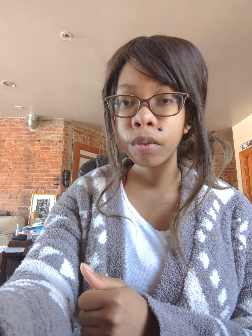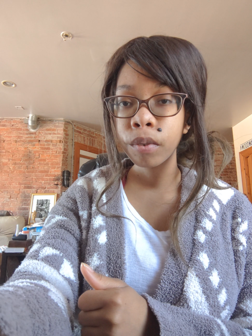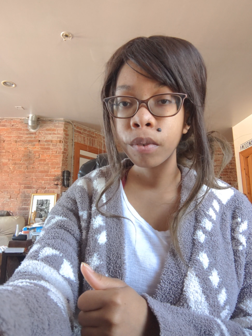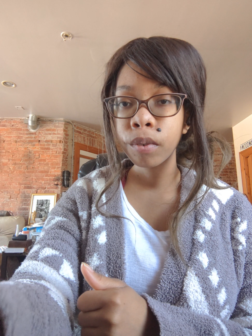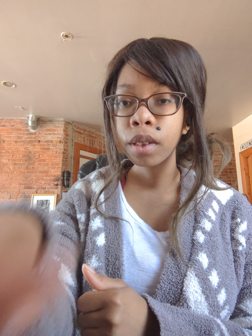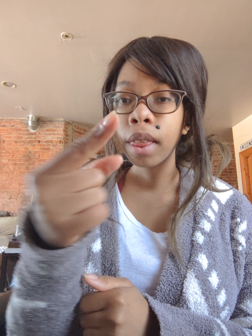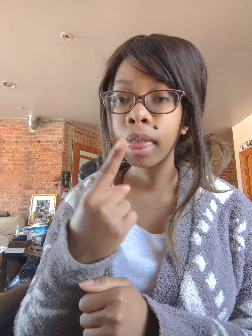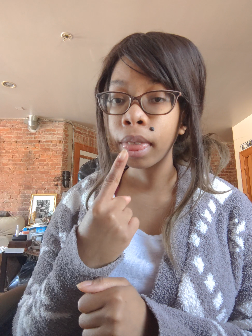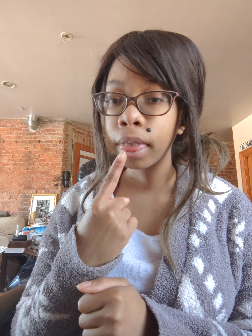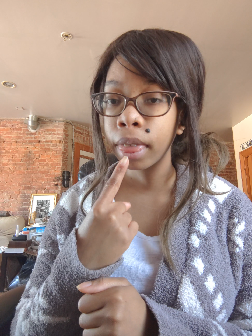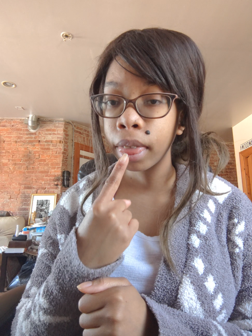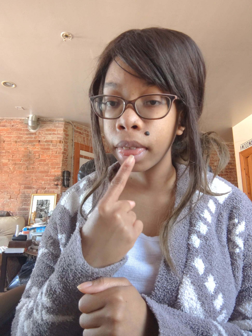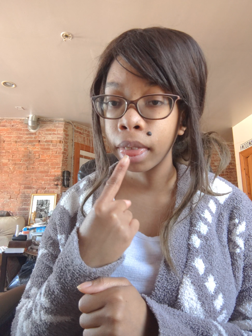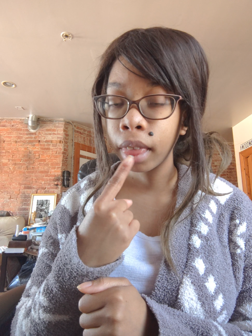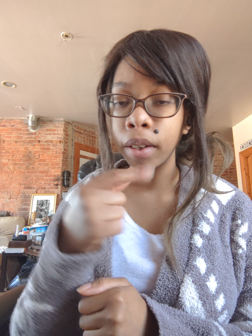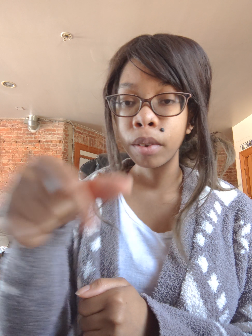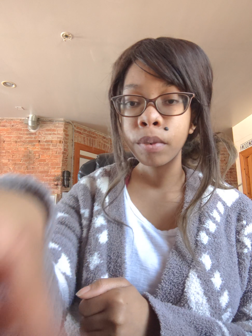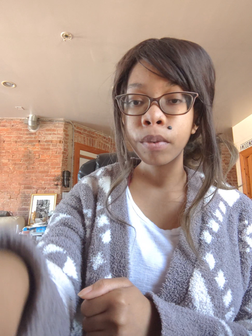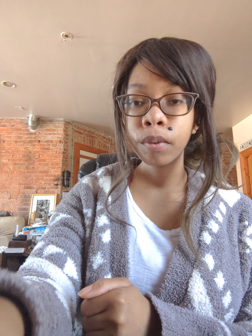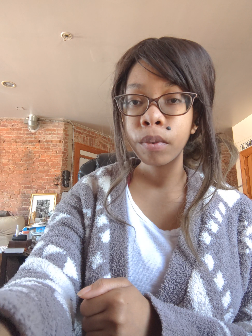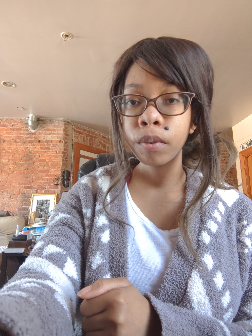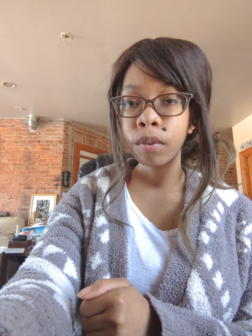tongue